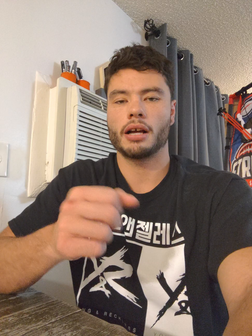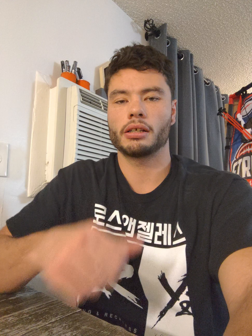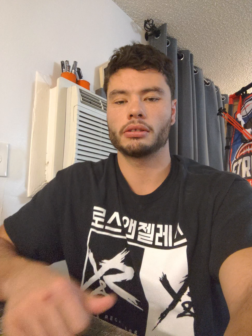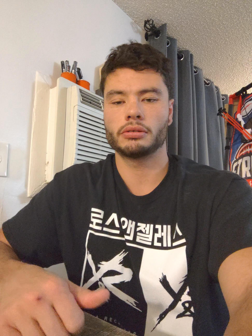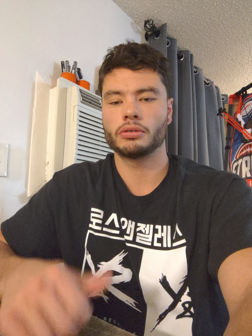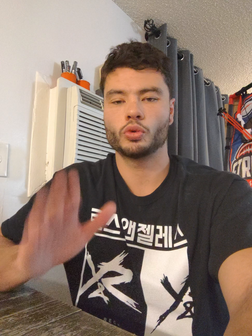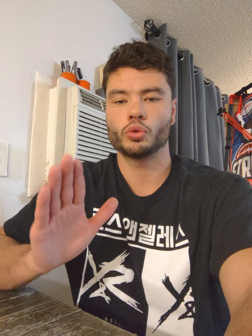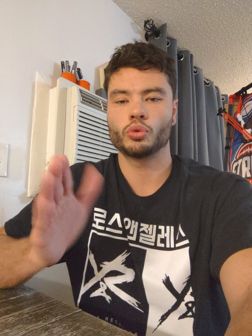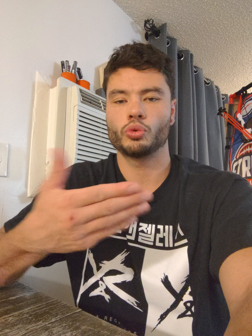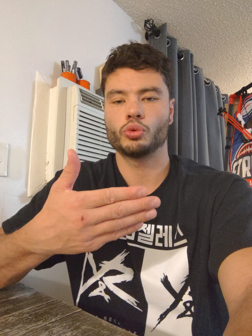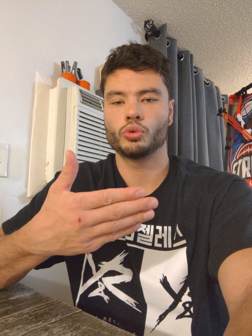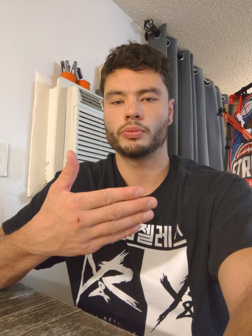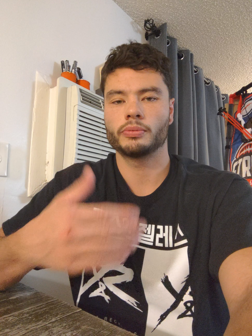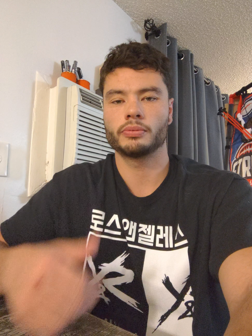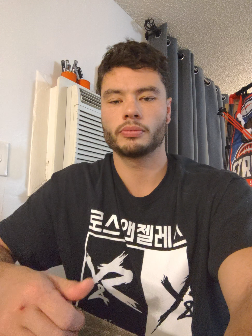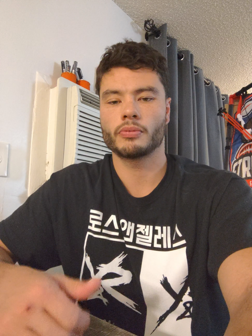room